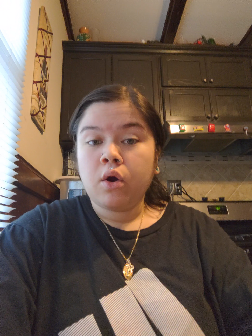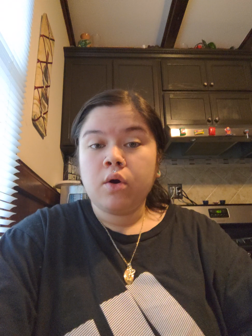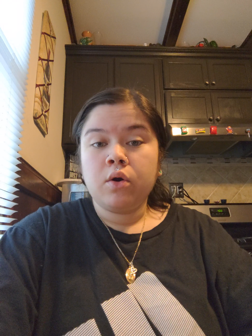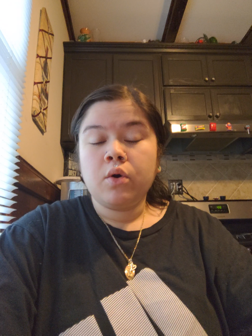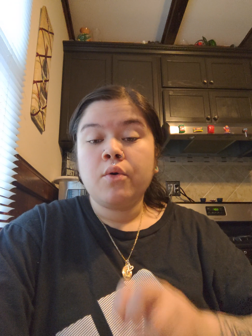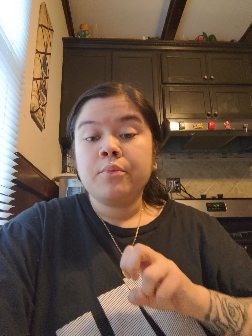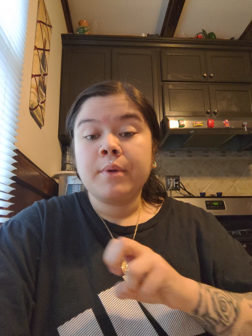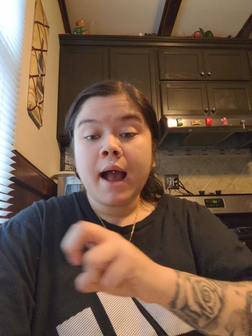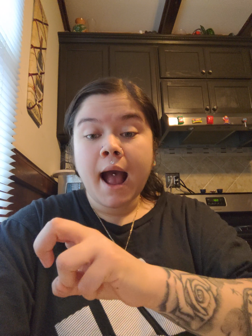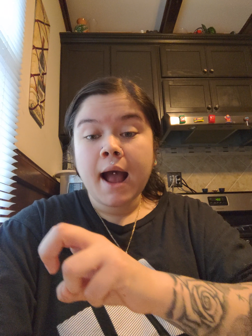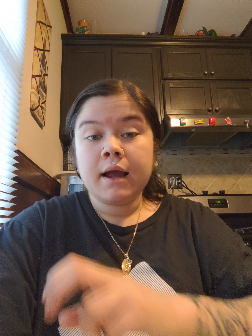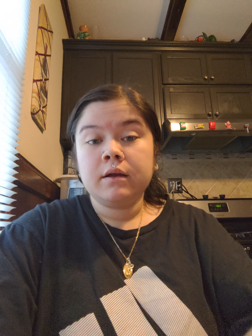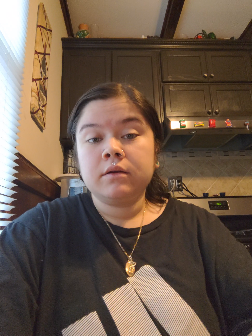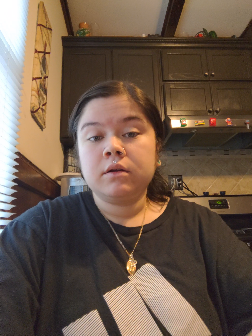ride